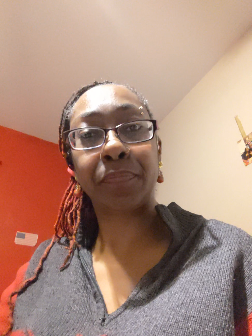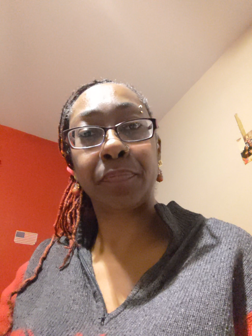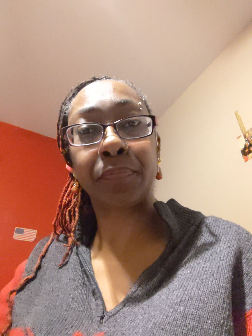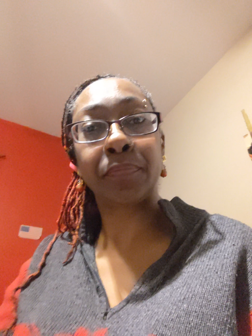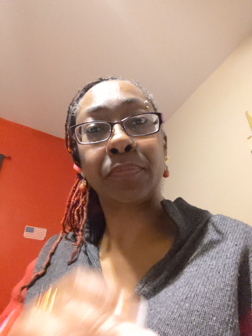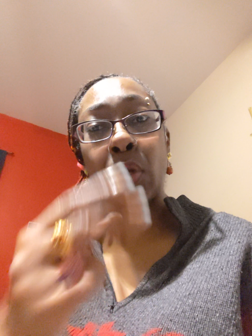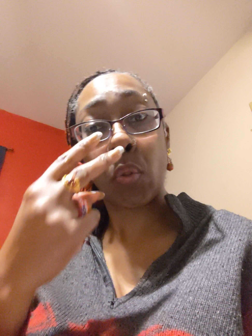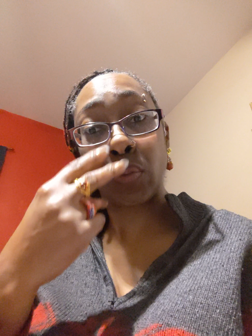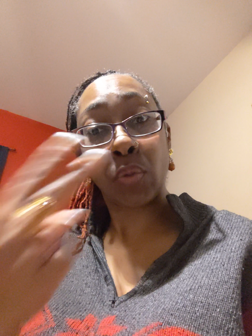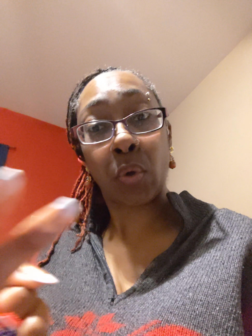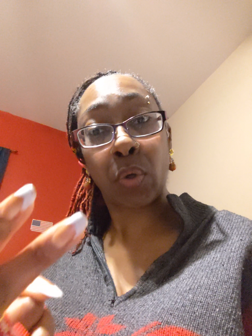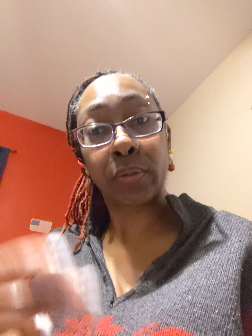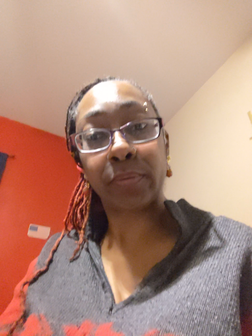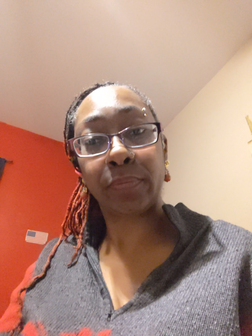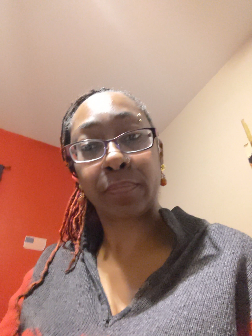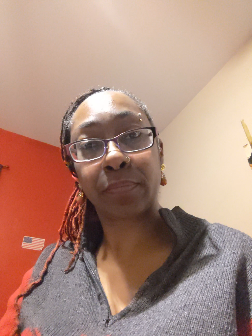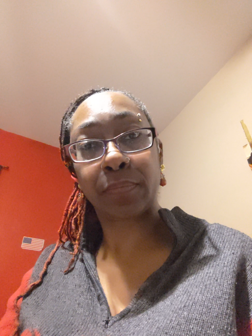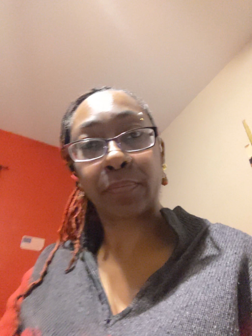look